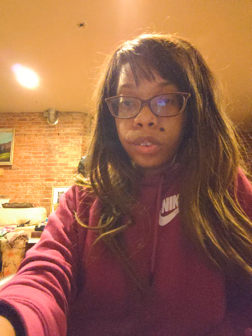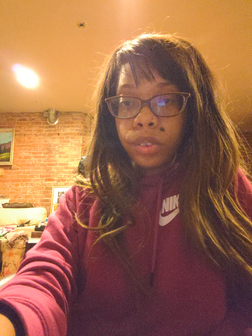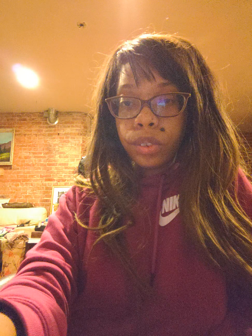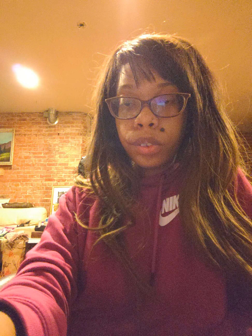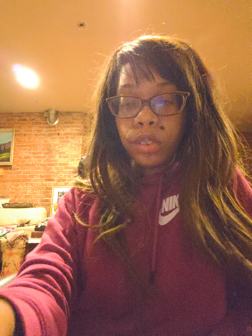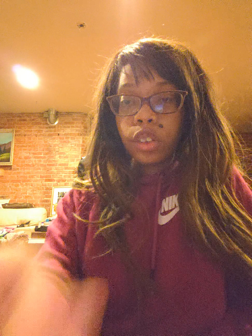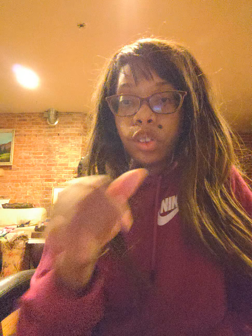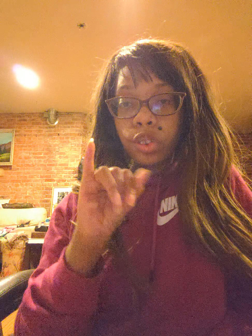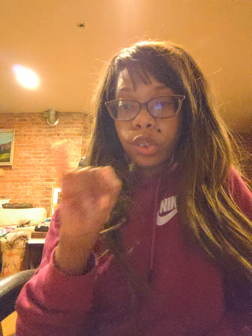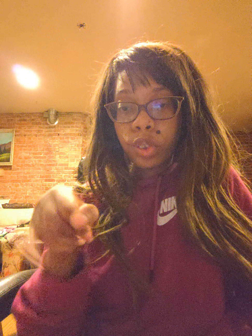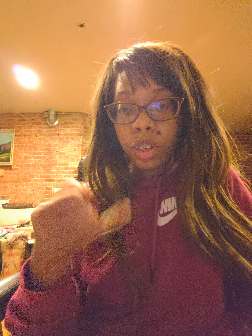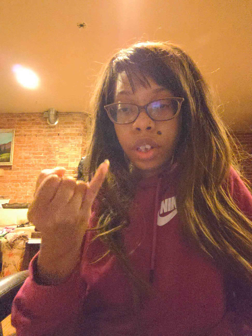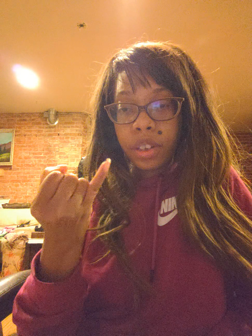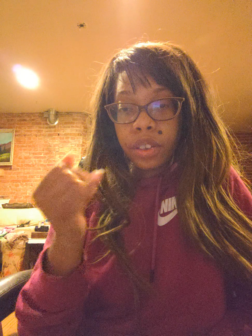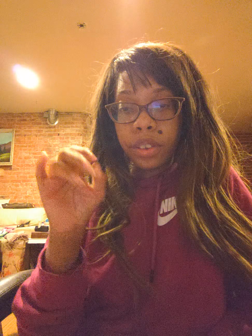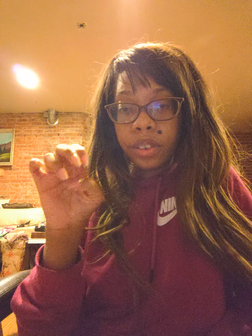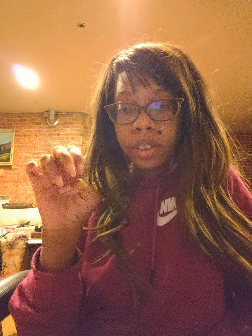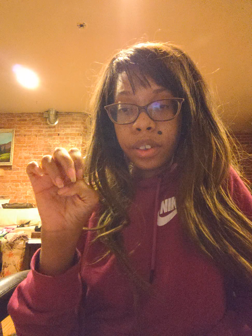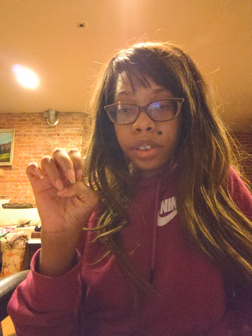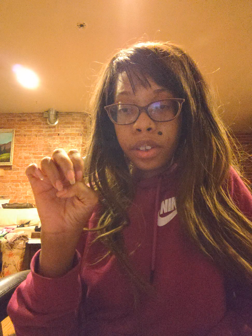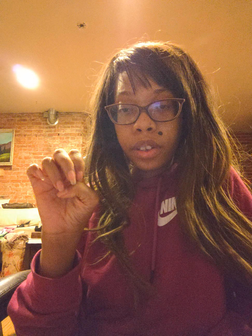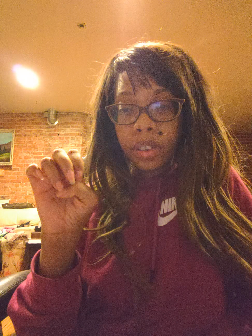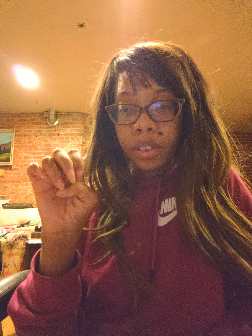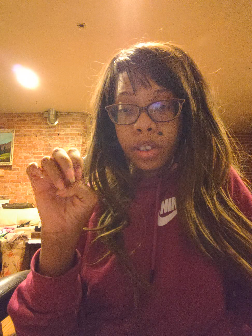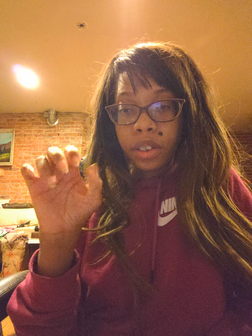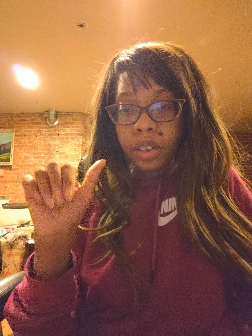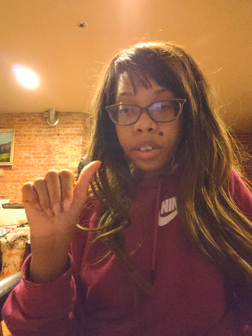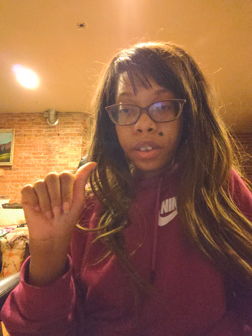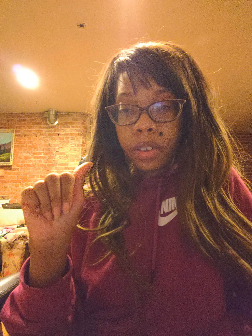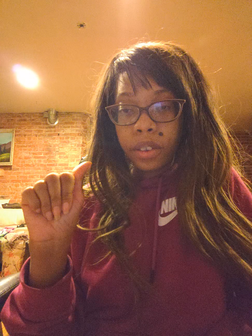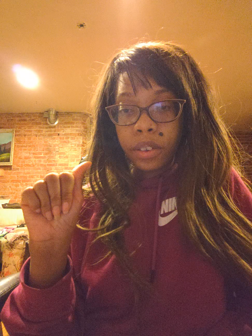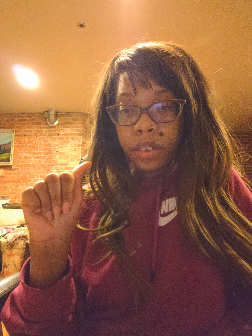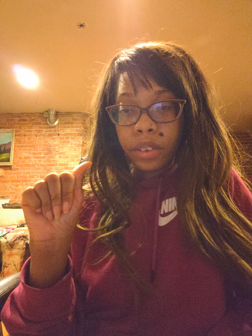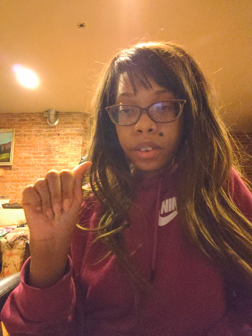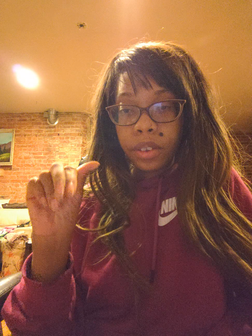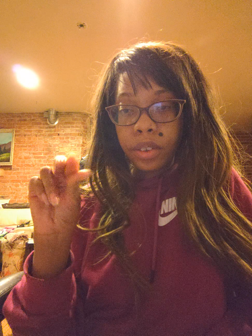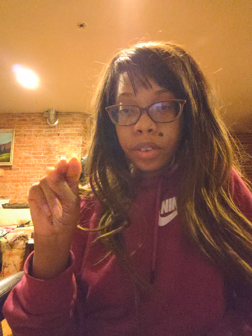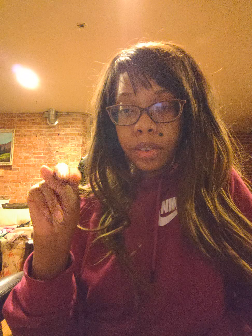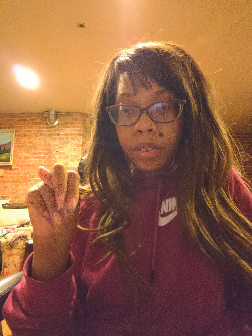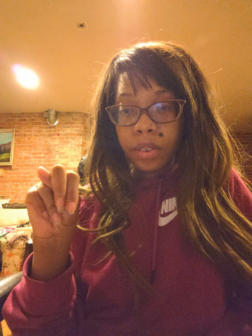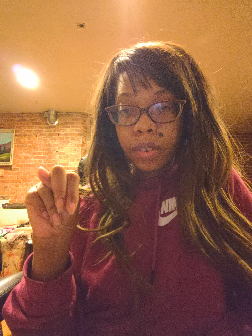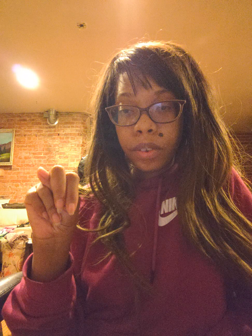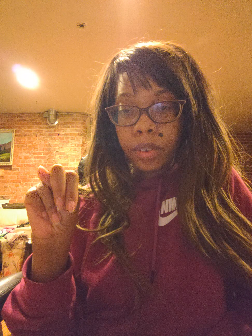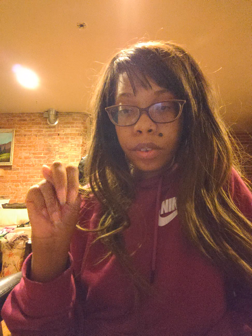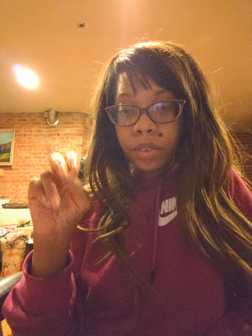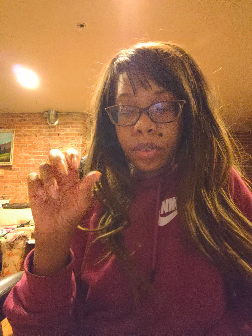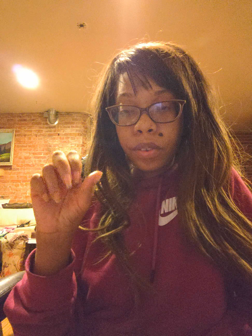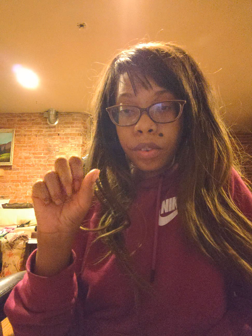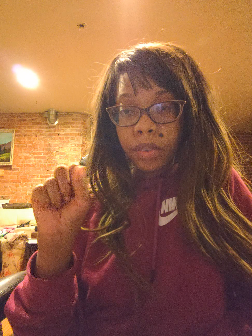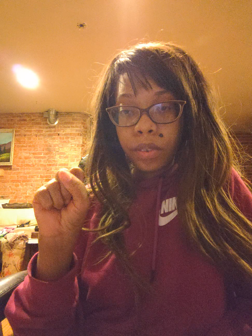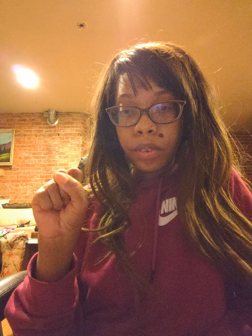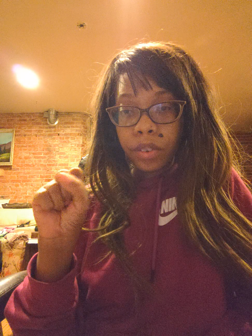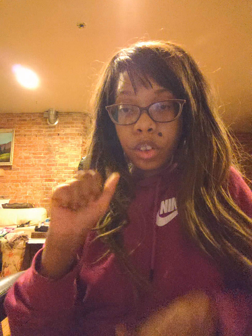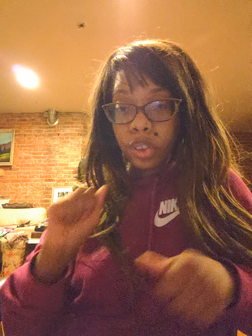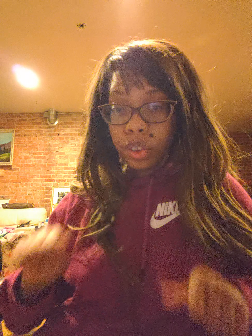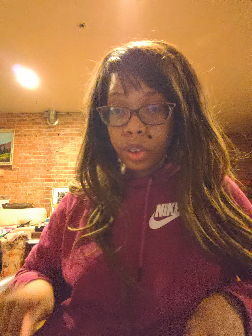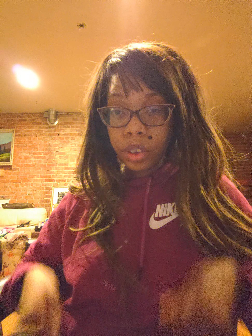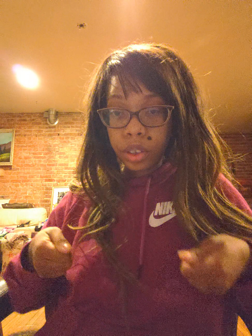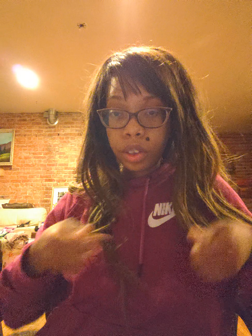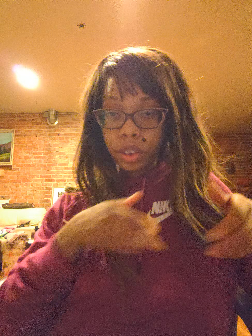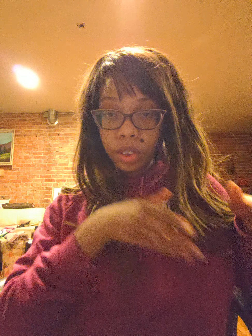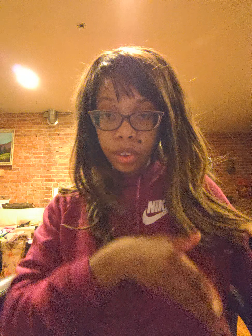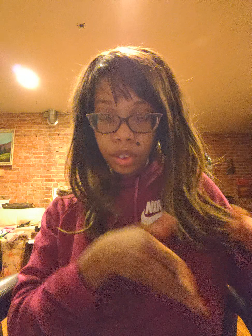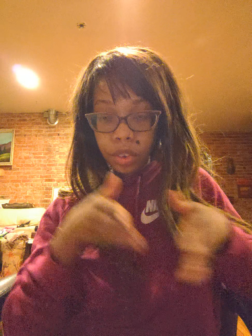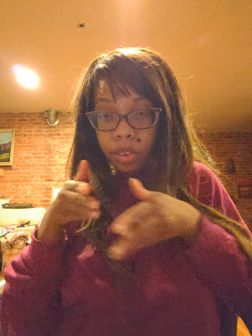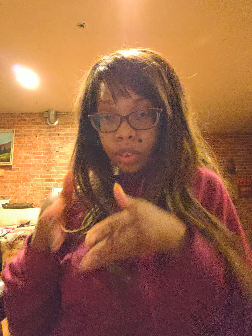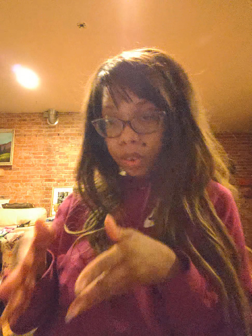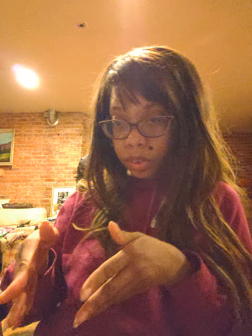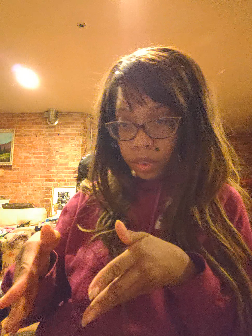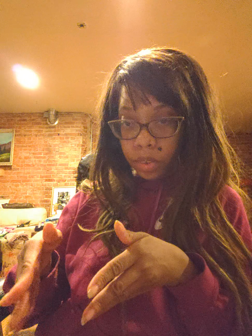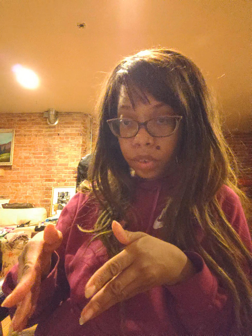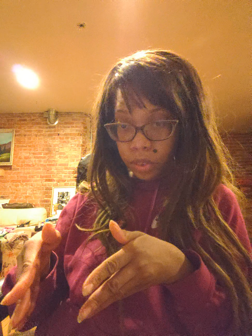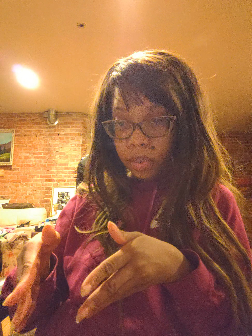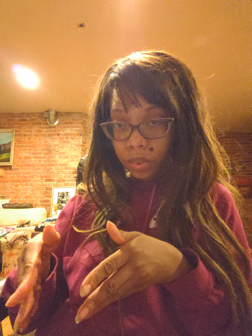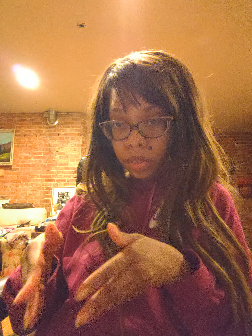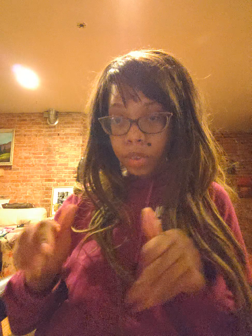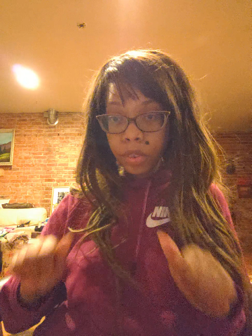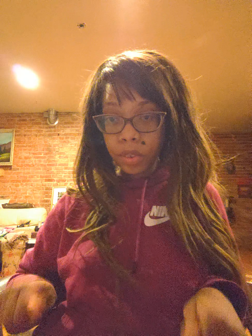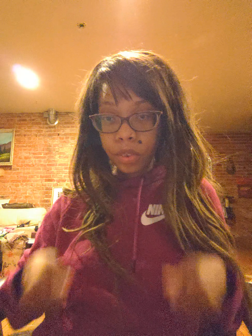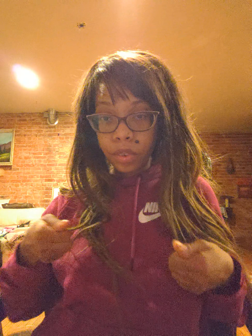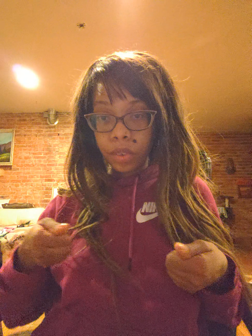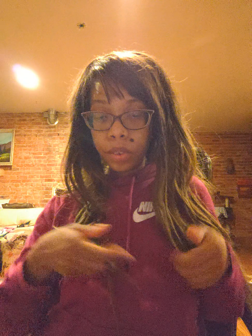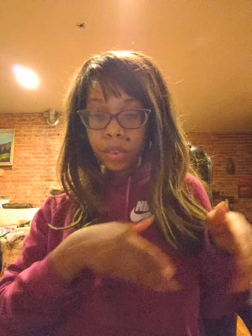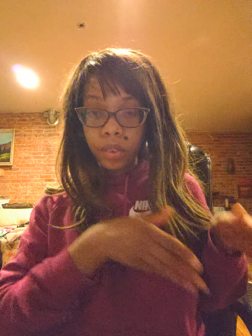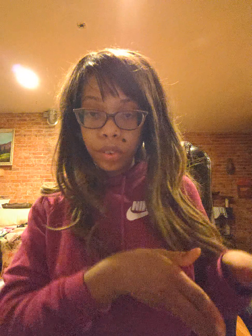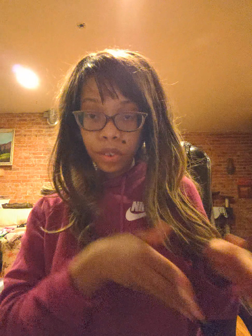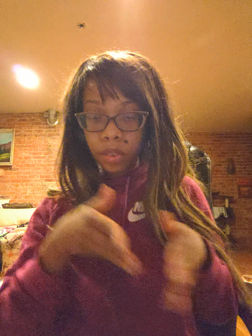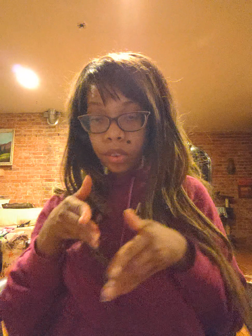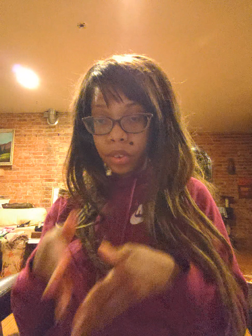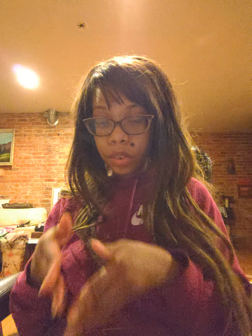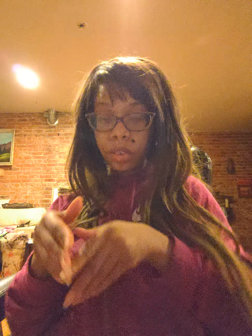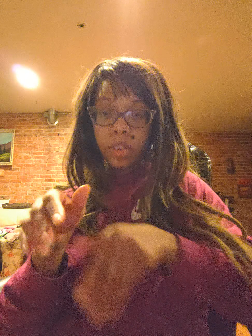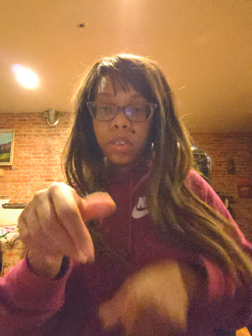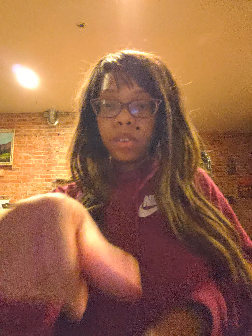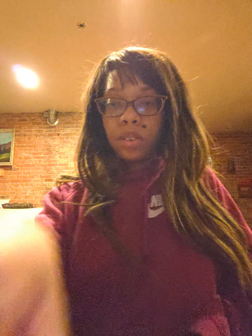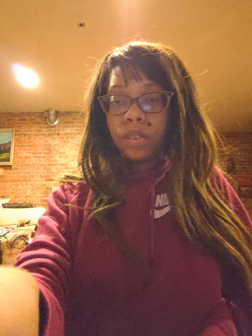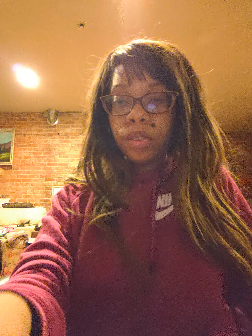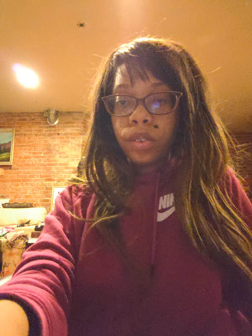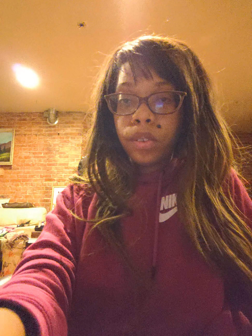jeans